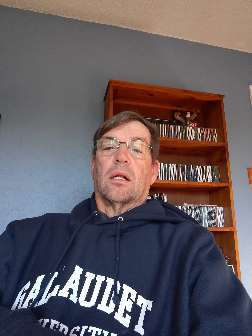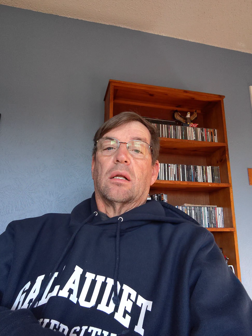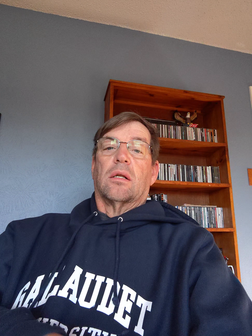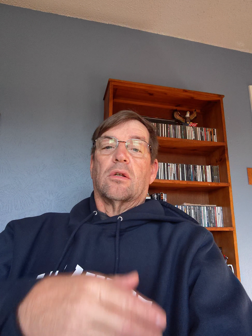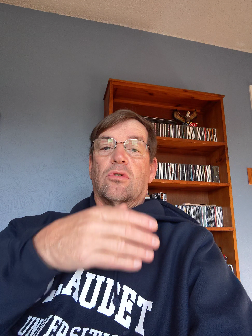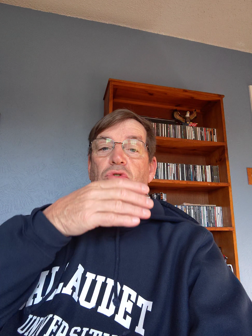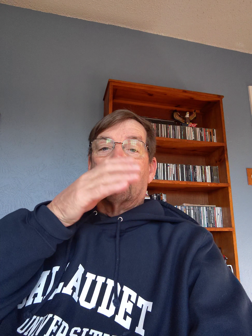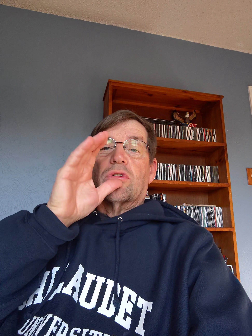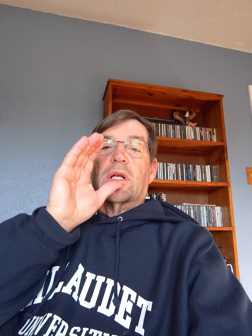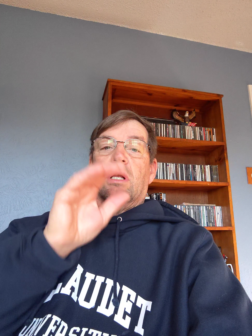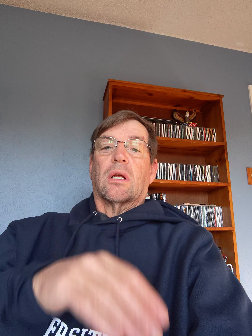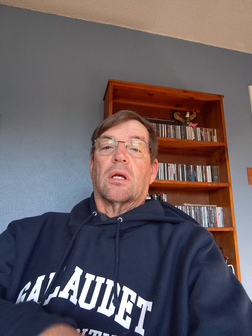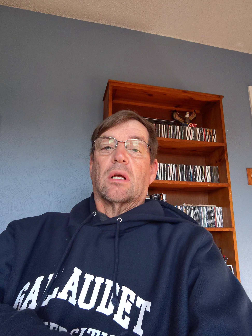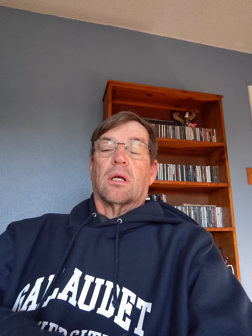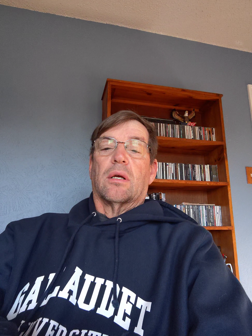drink